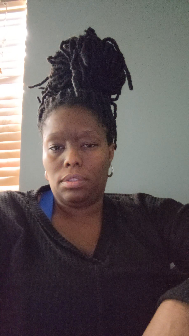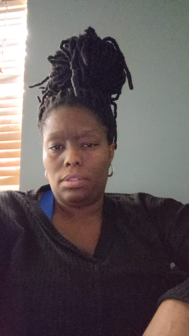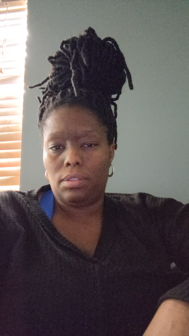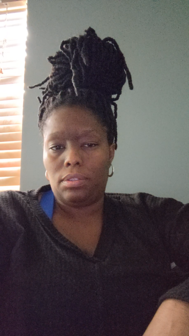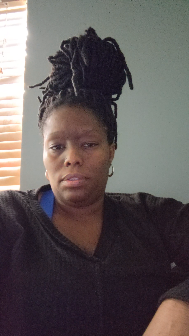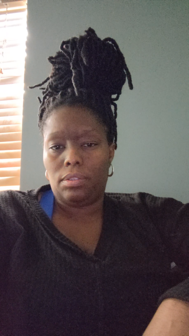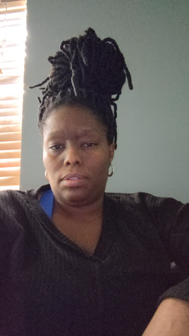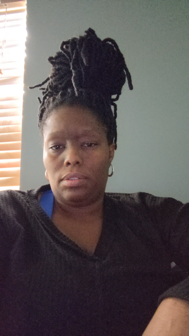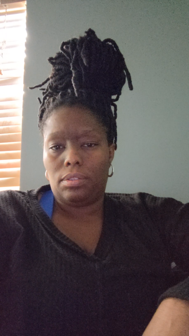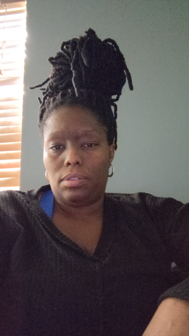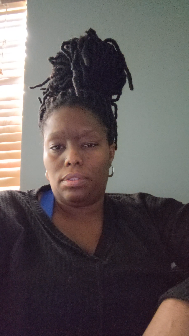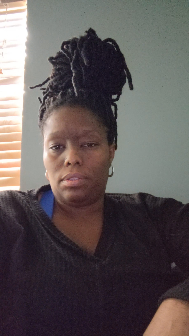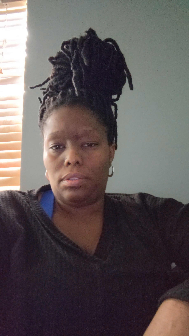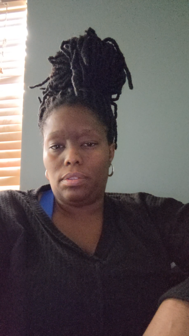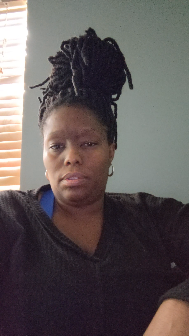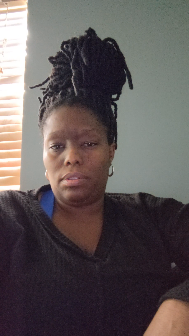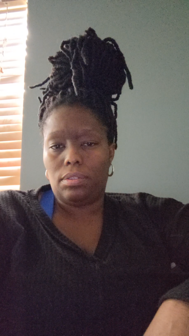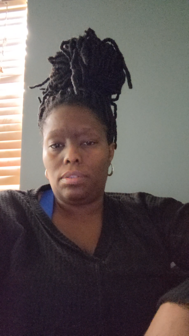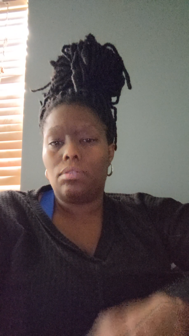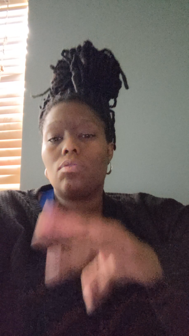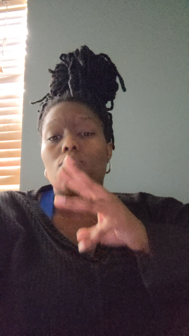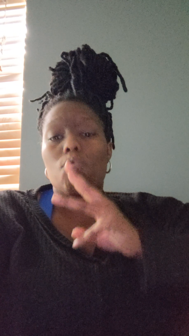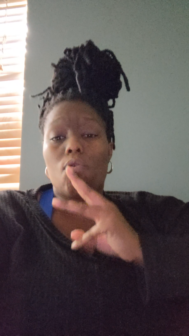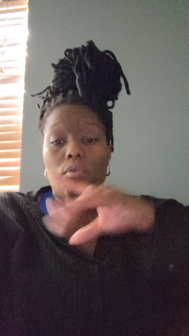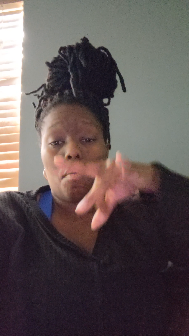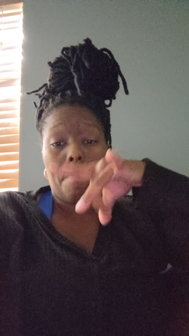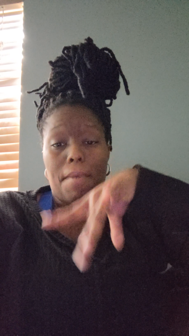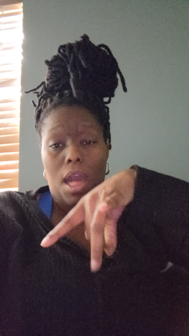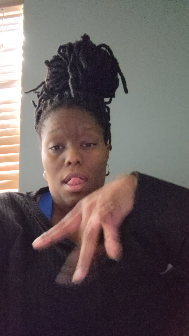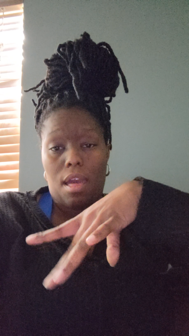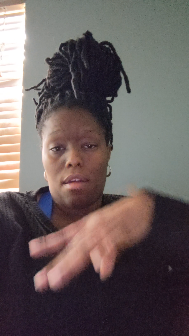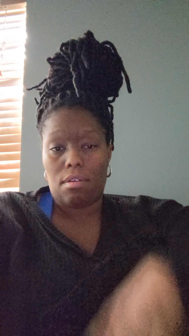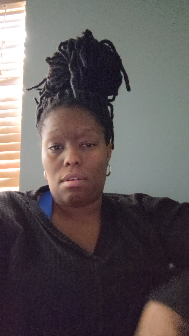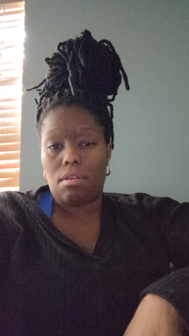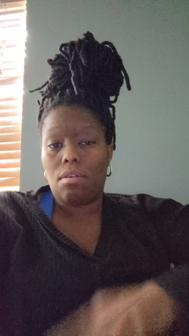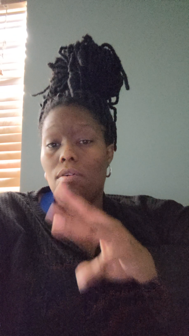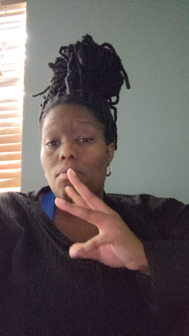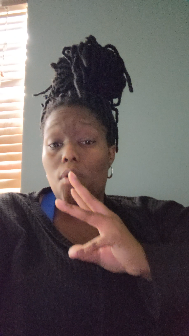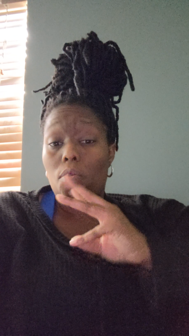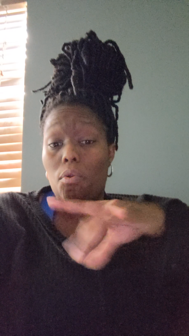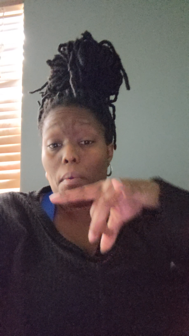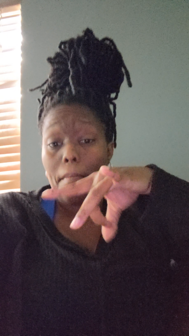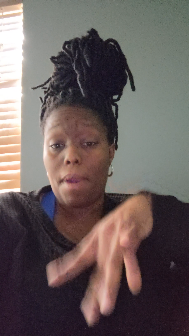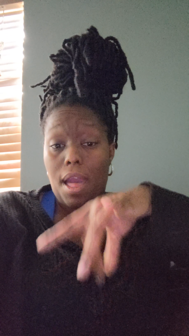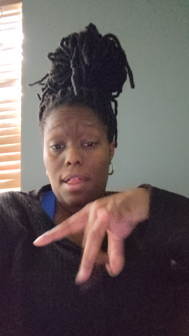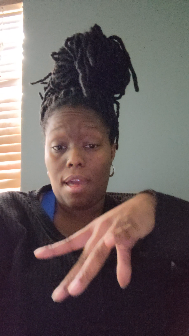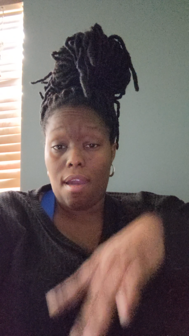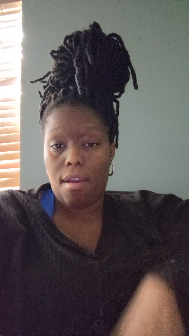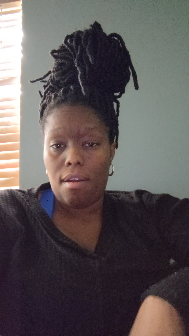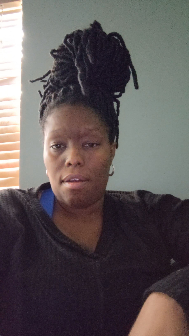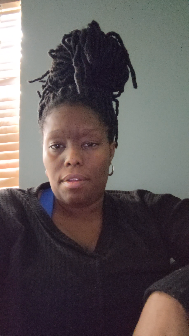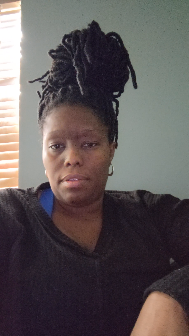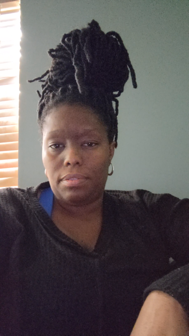melon